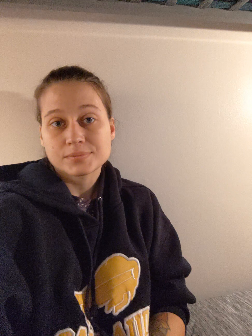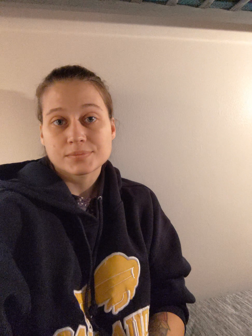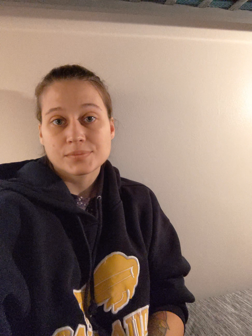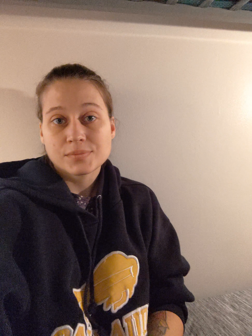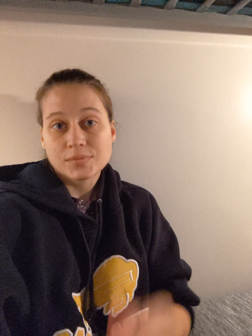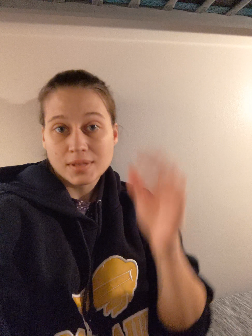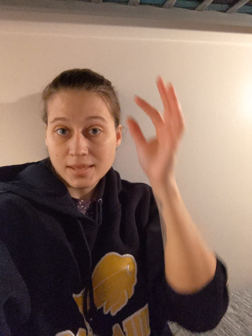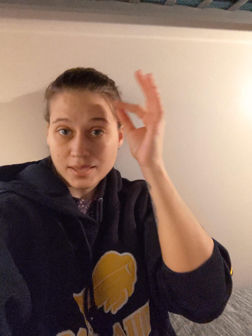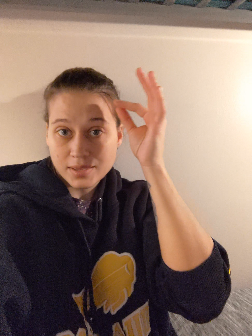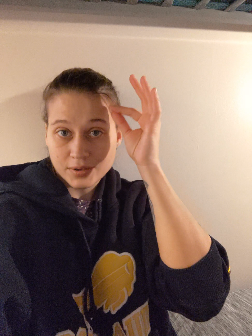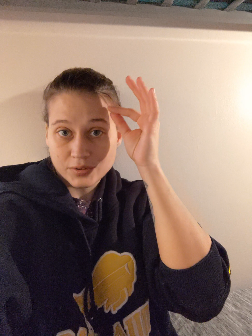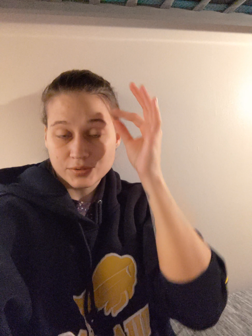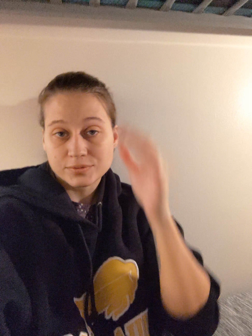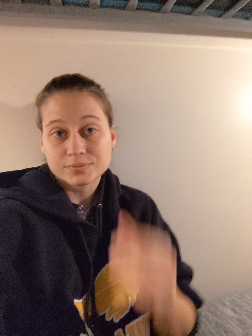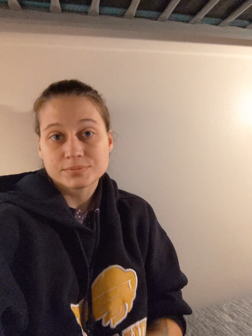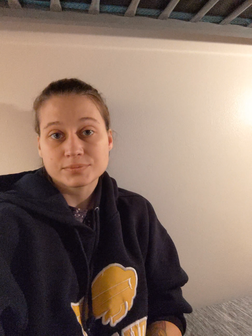hair